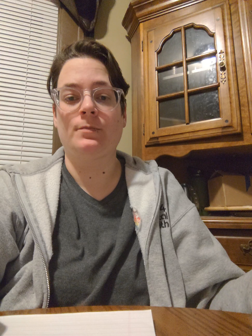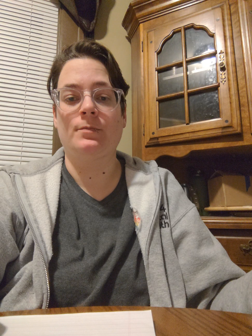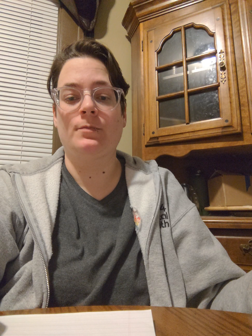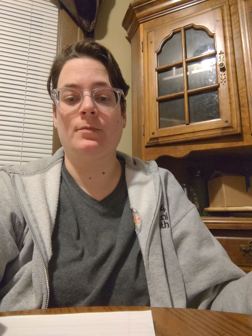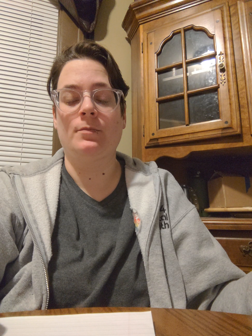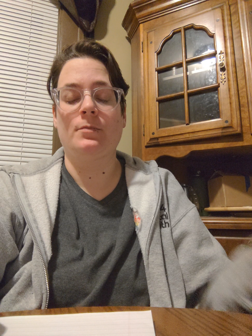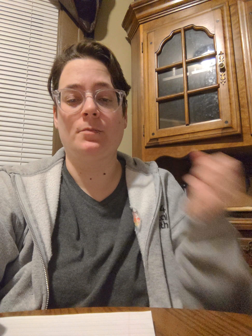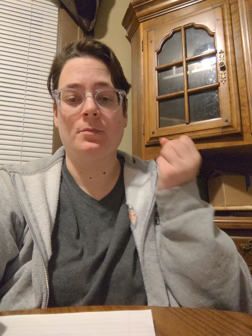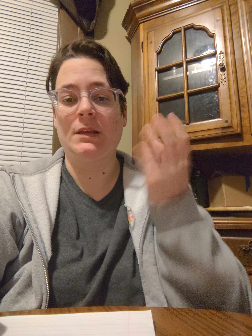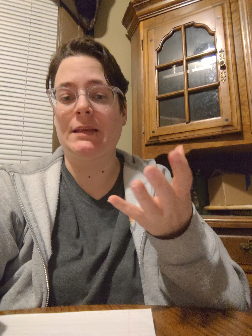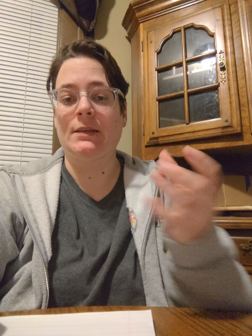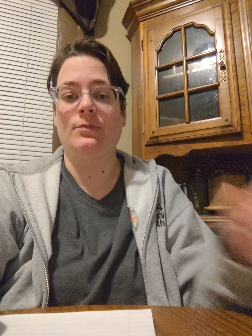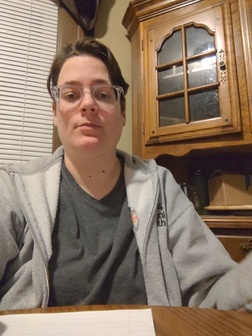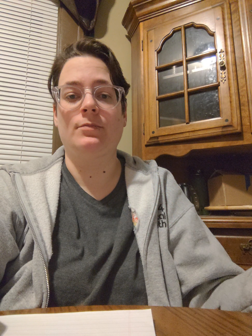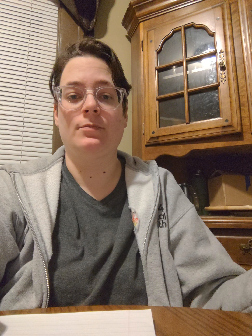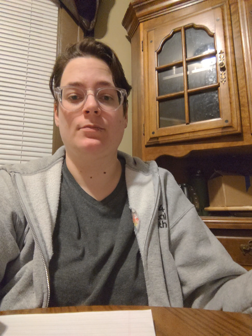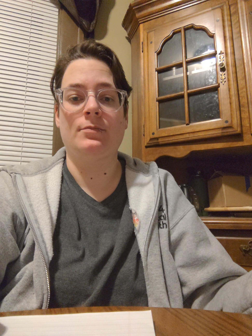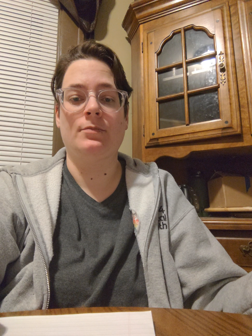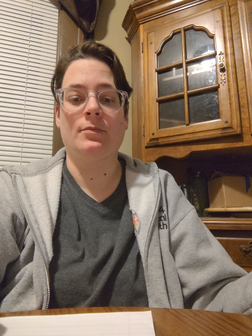many